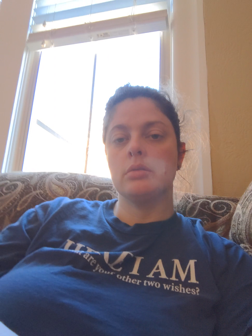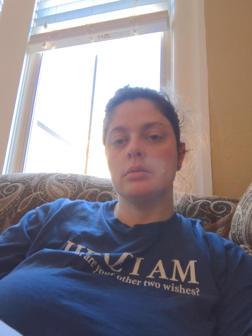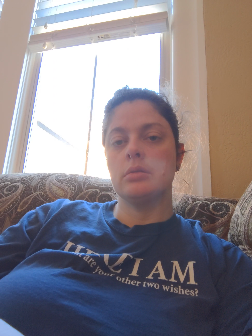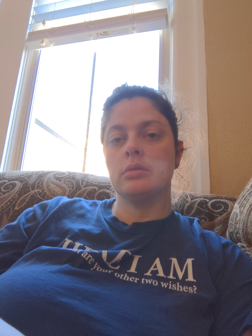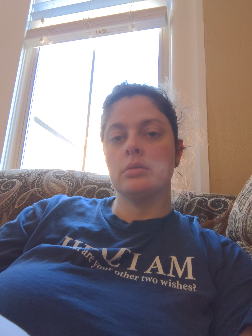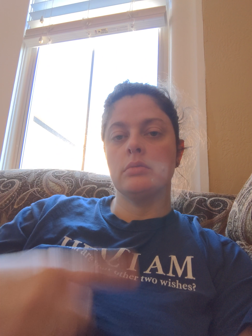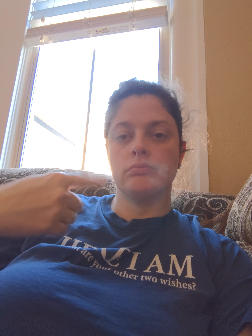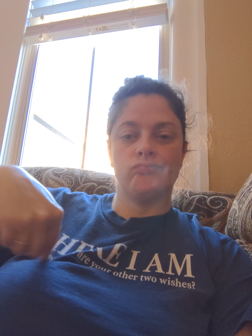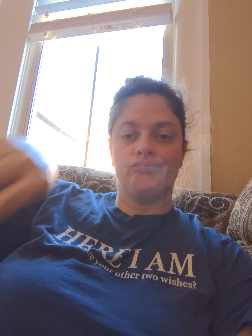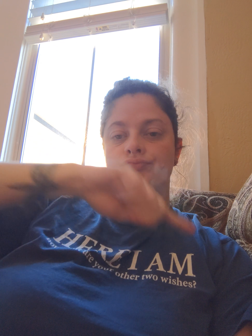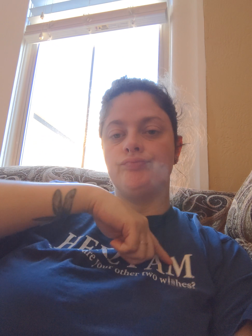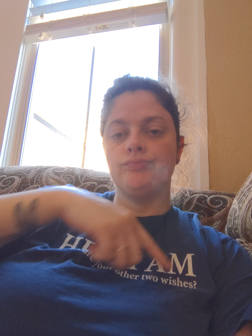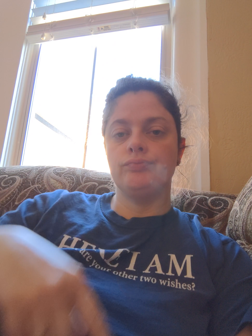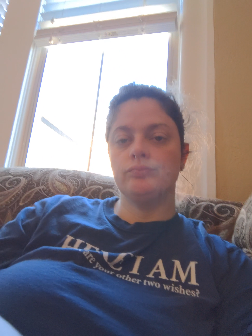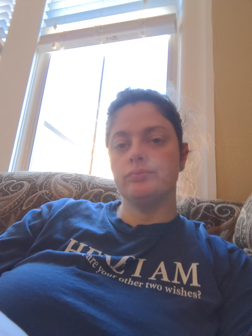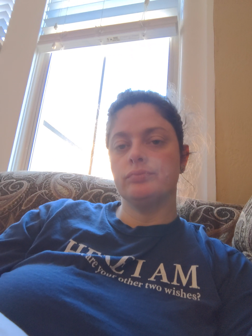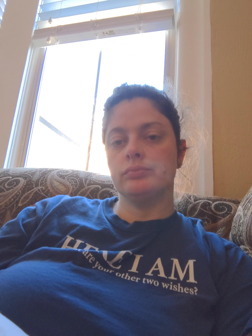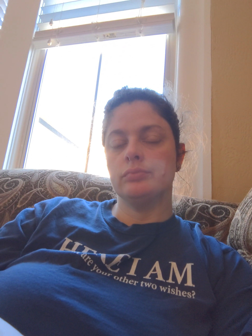we